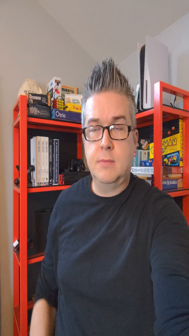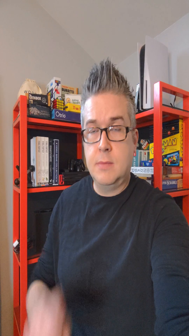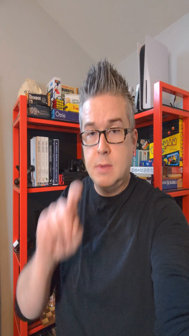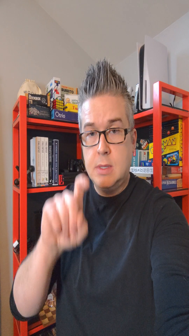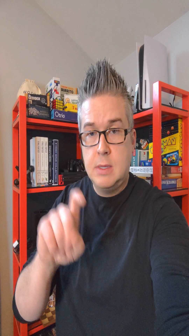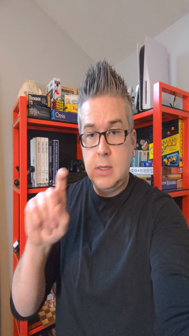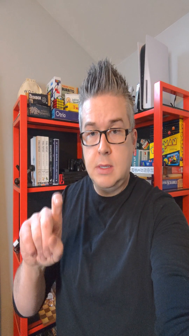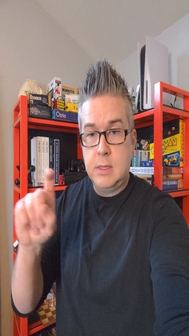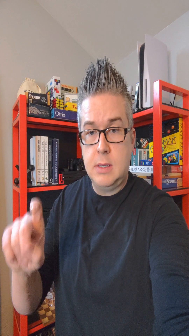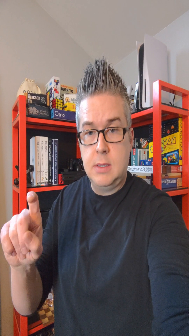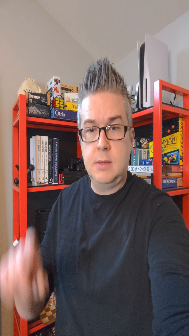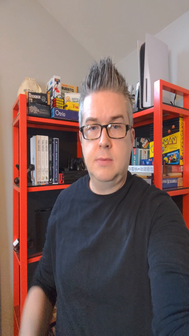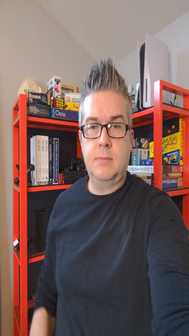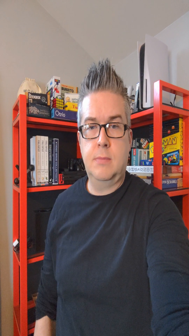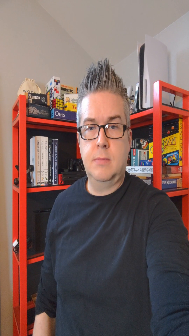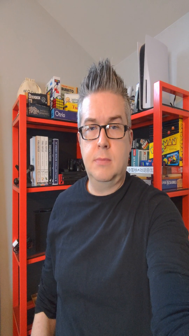closet